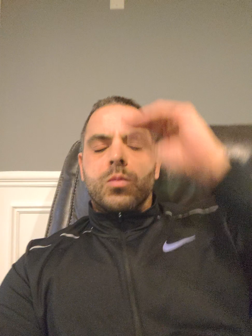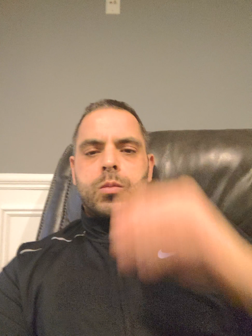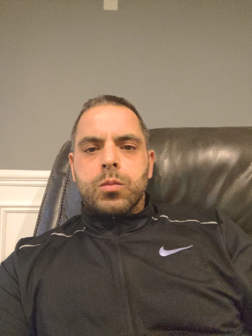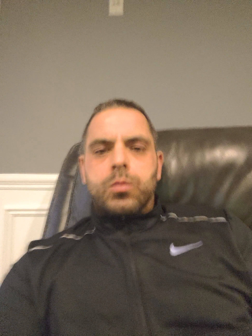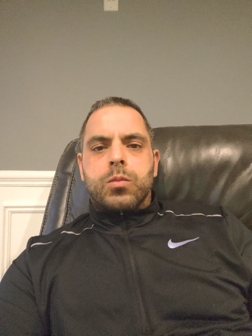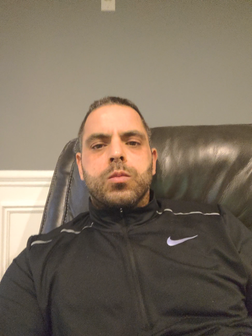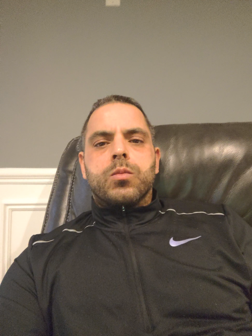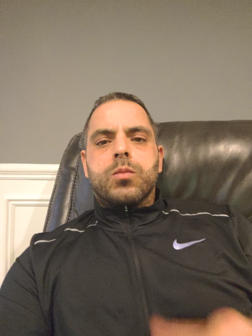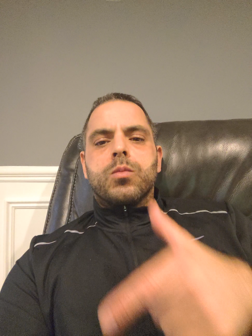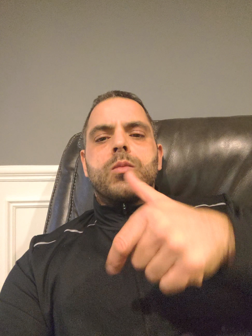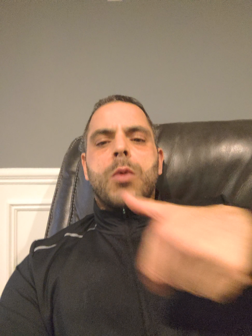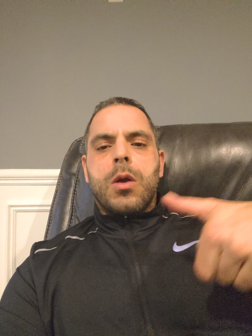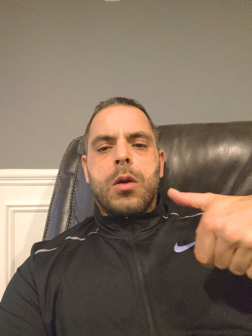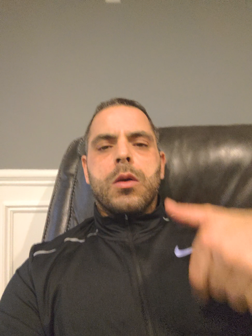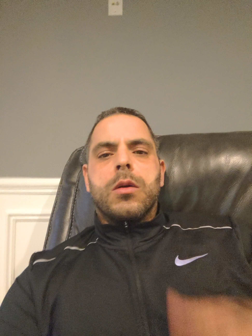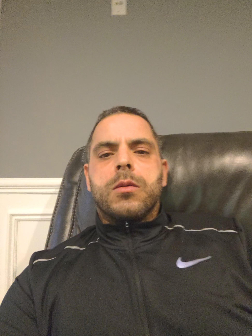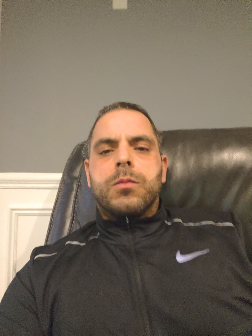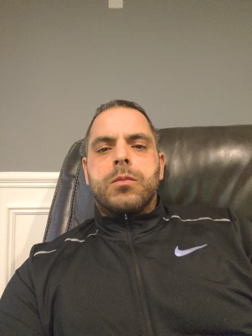underwear